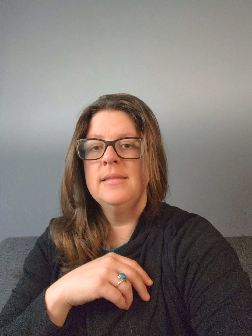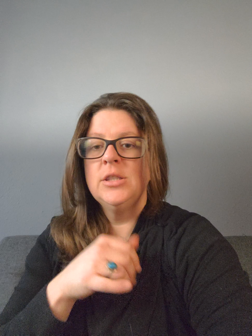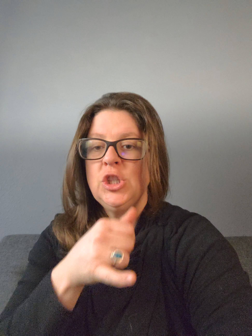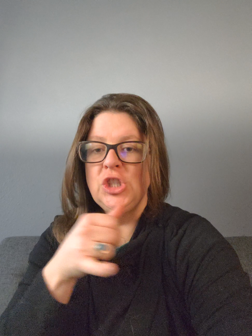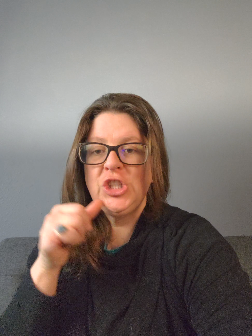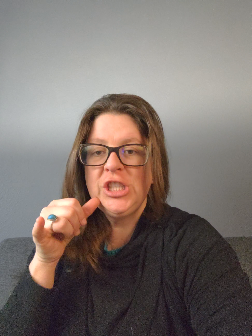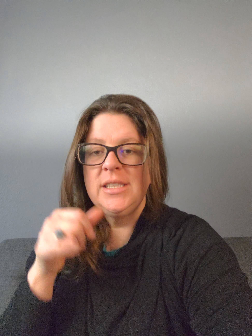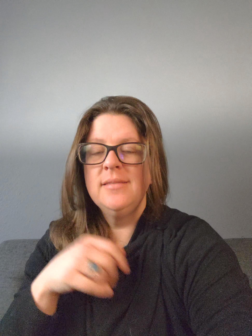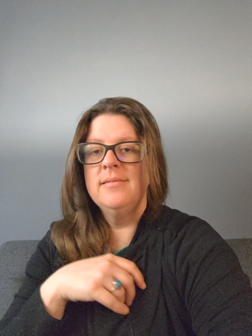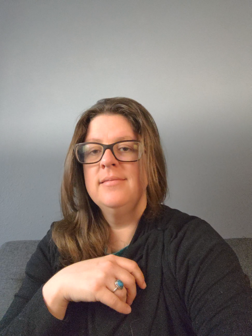jeans